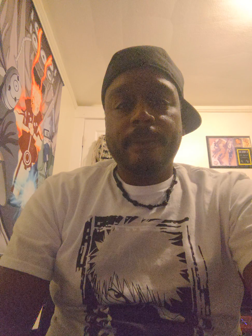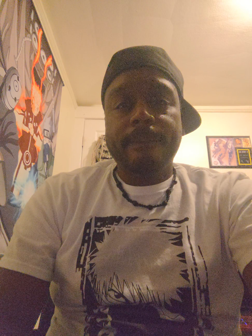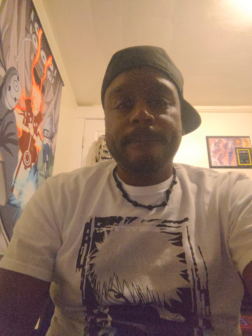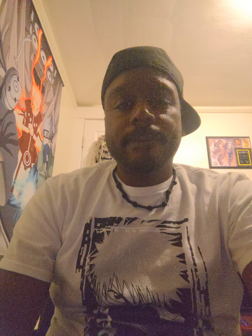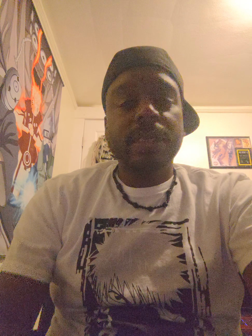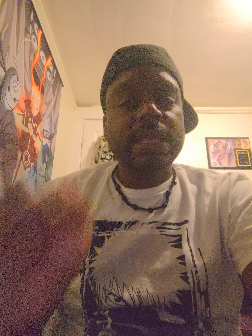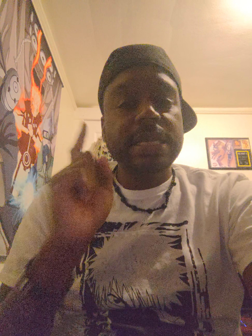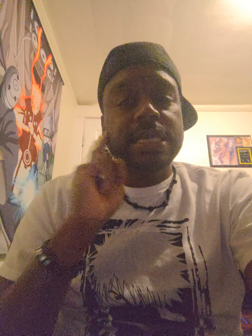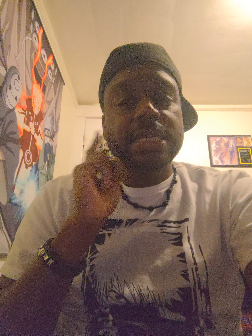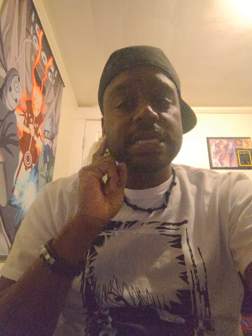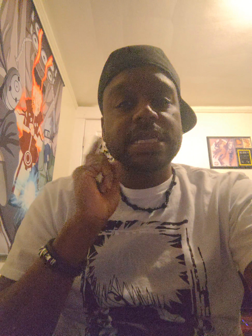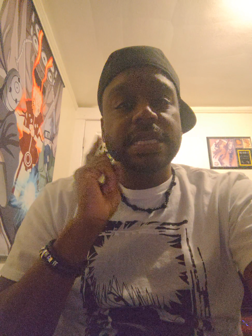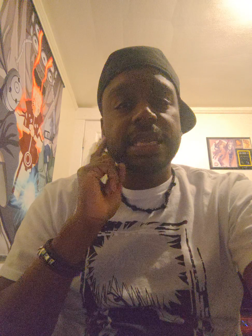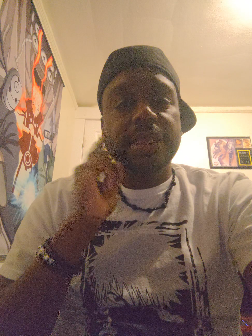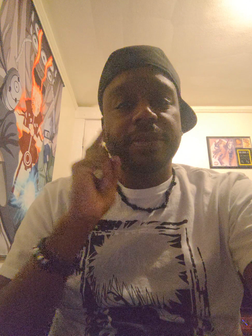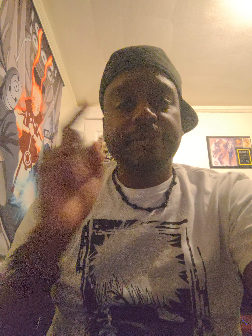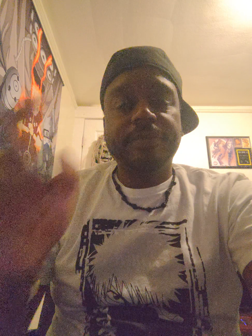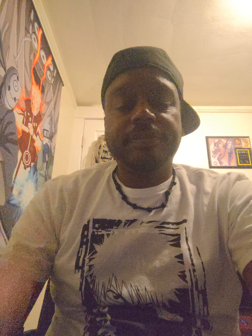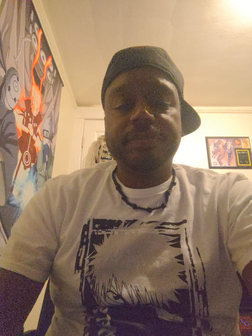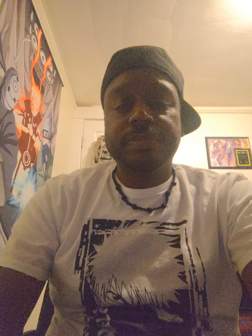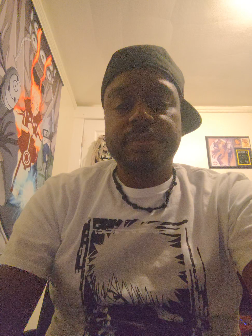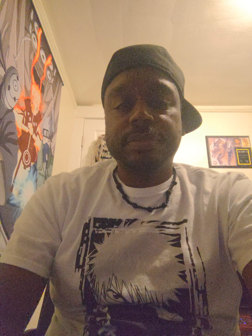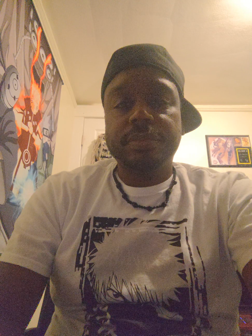hear